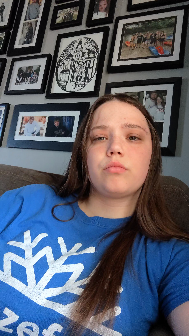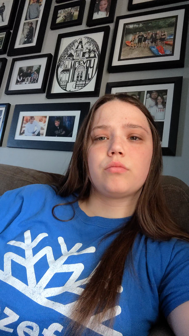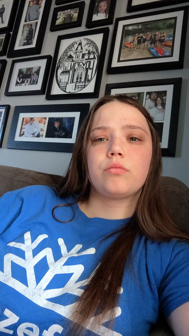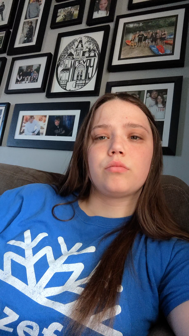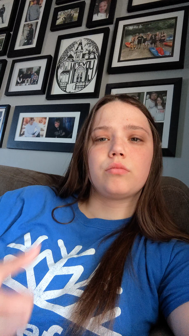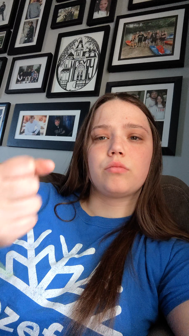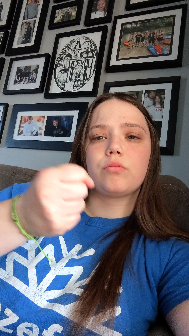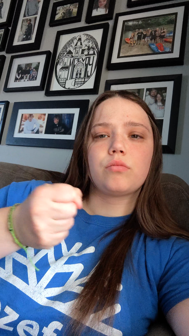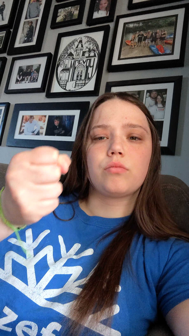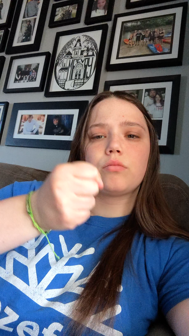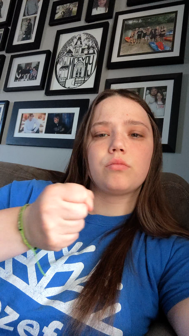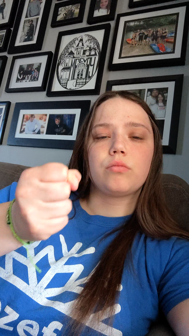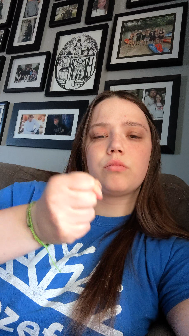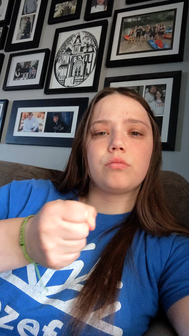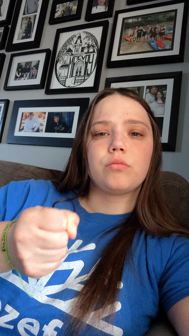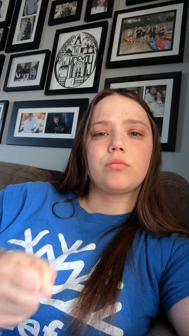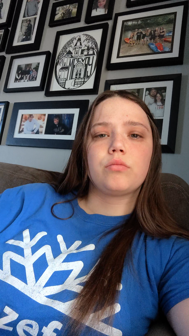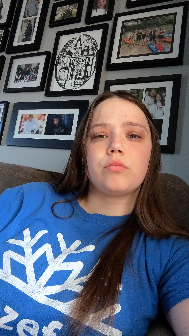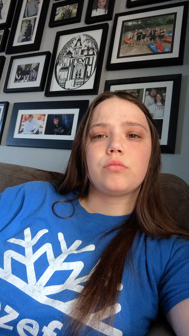coffee